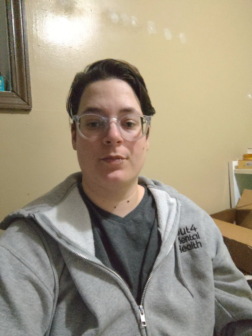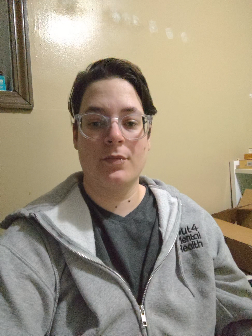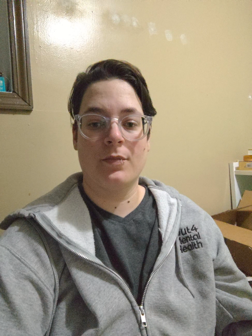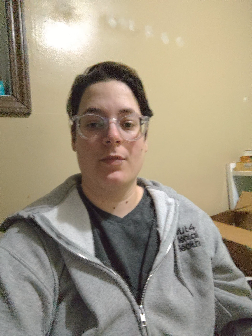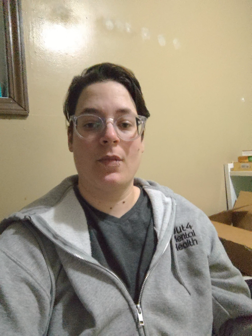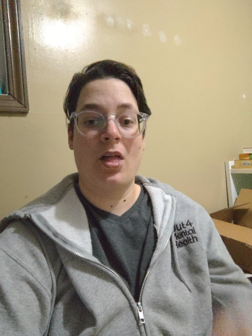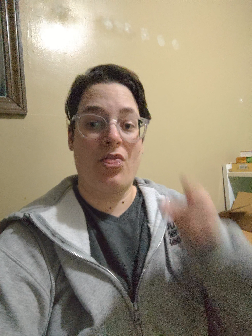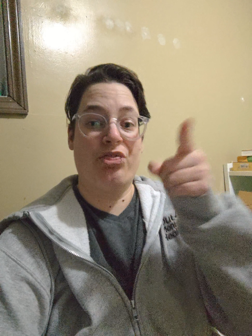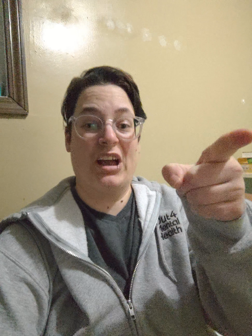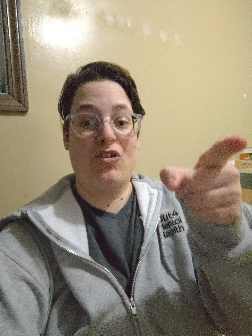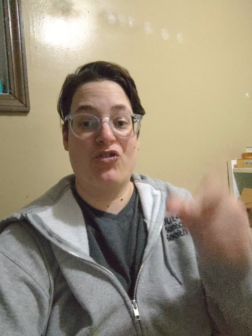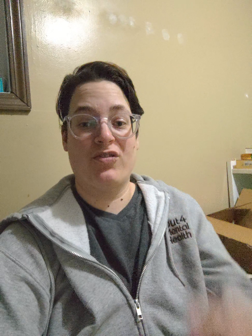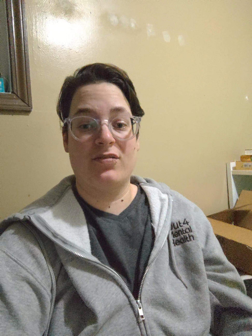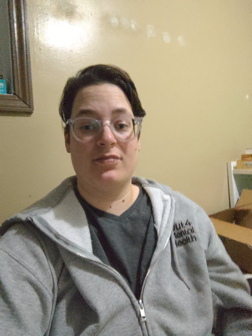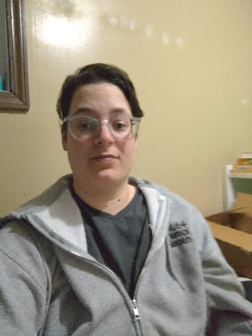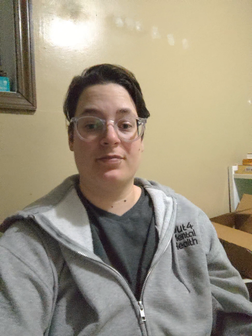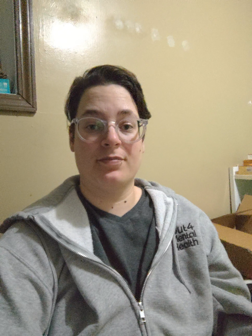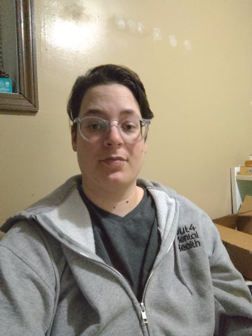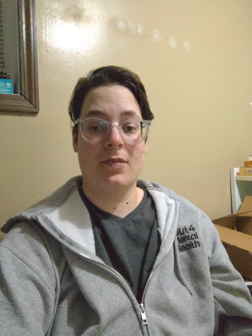there